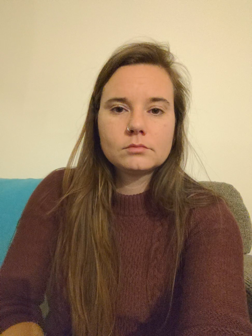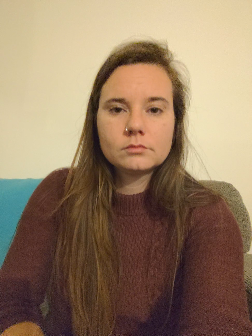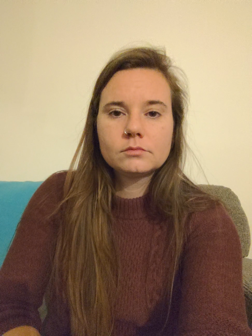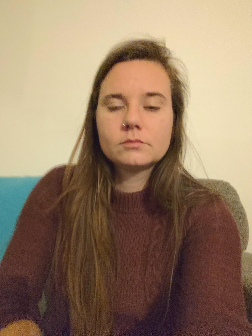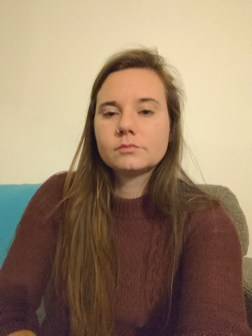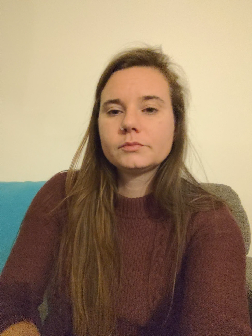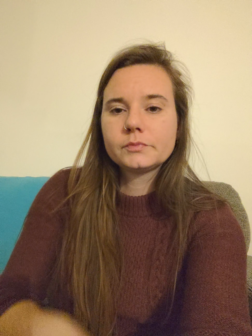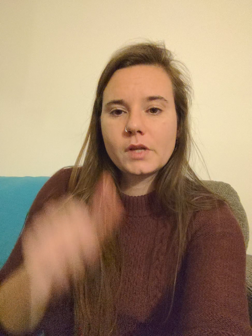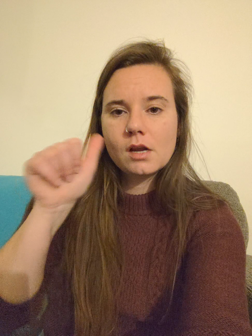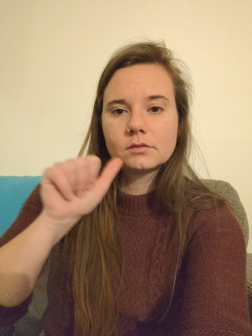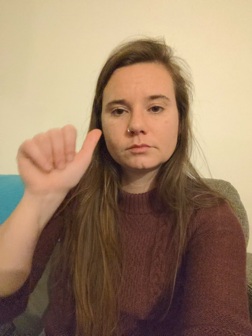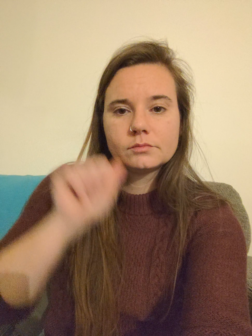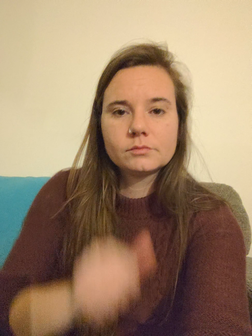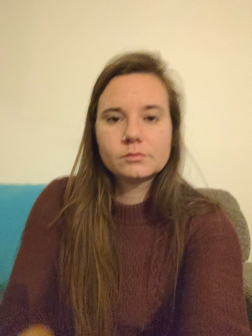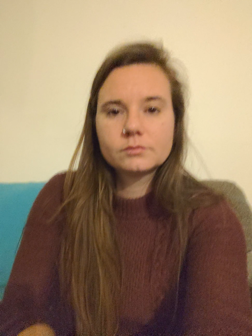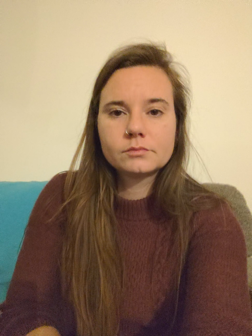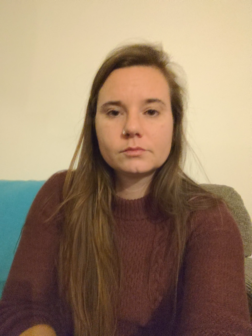aunt